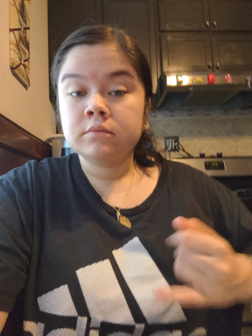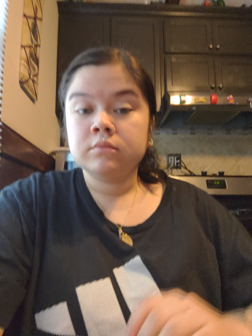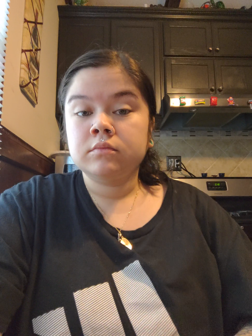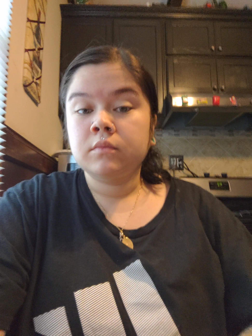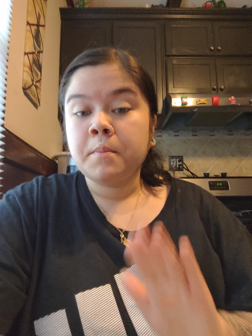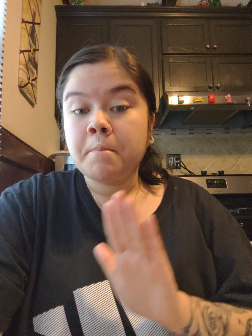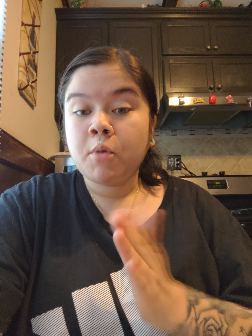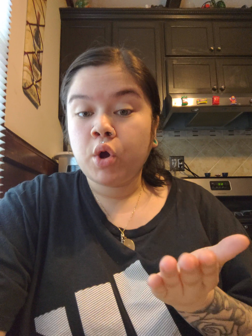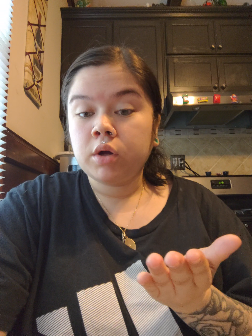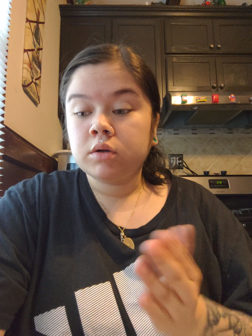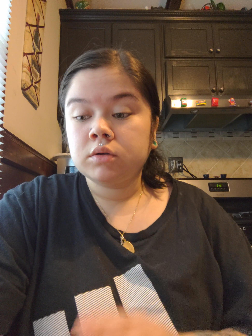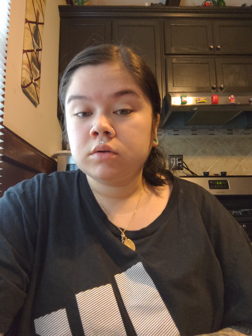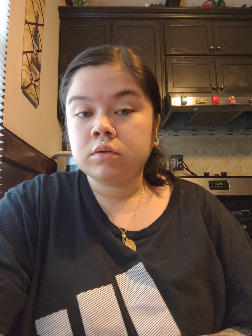book